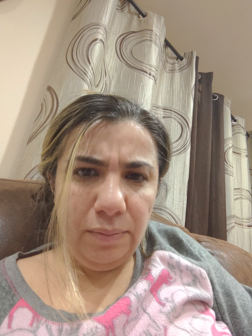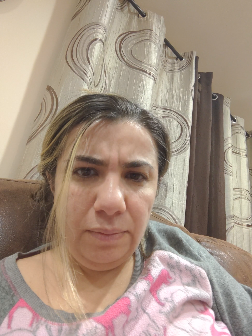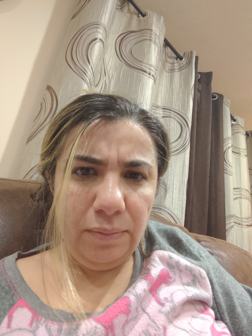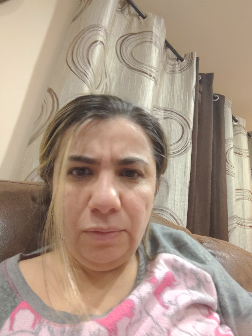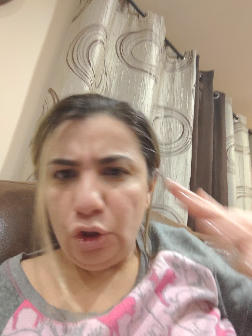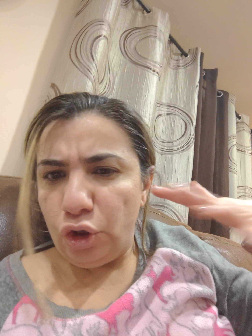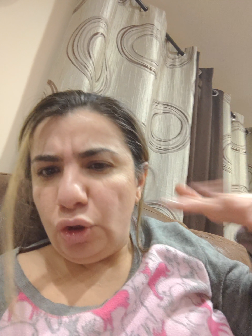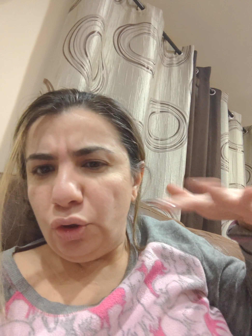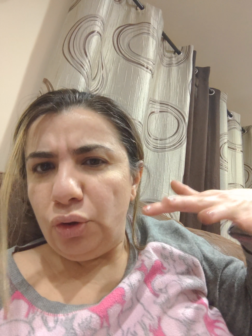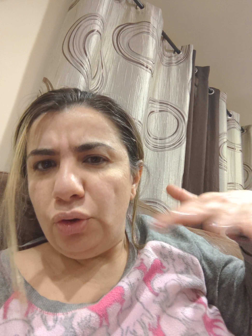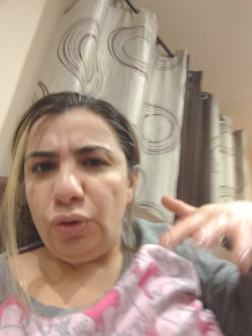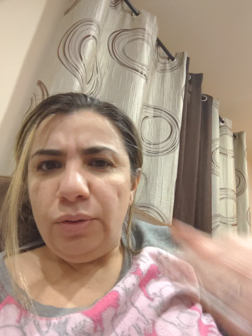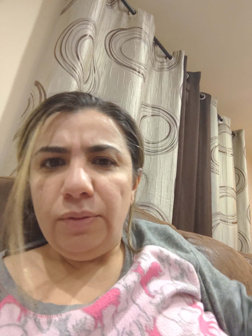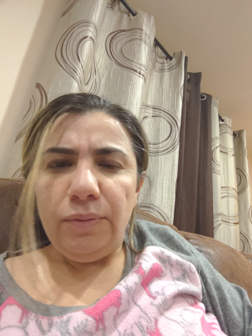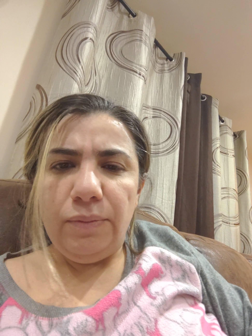noisy